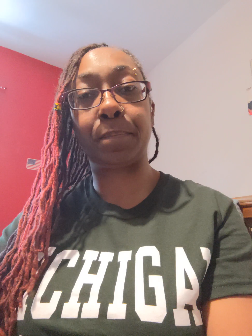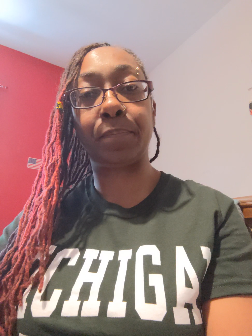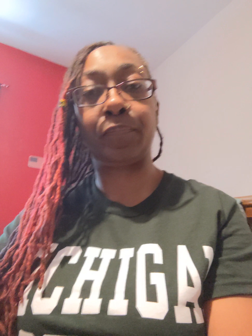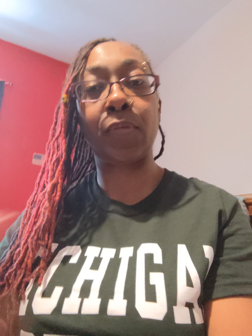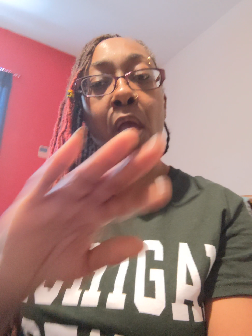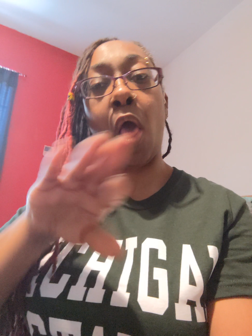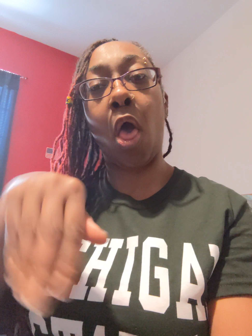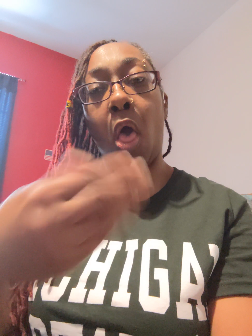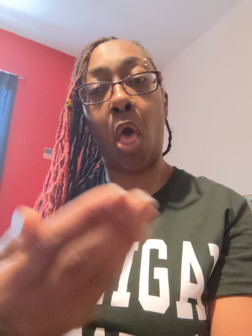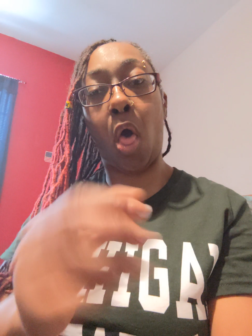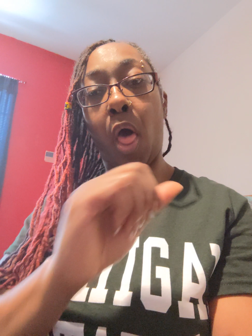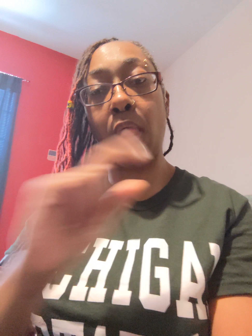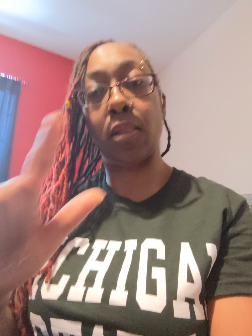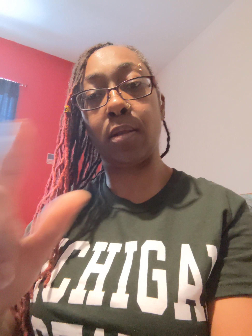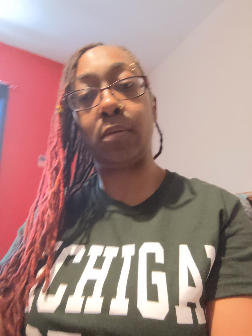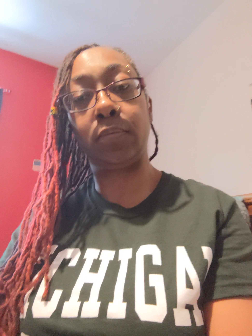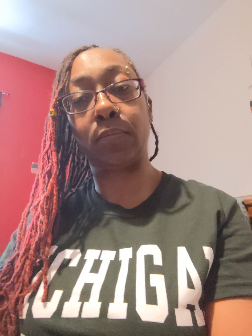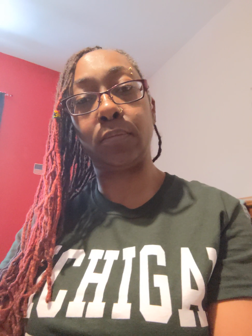all